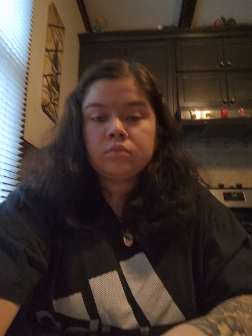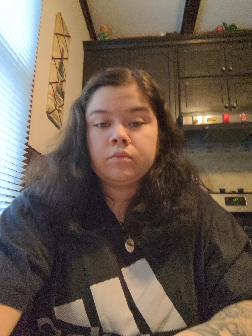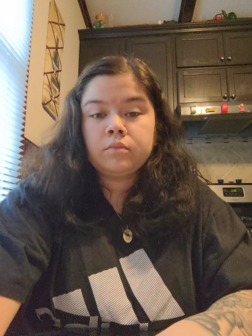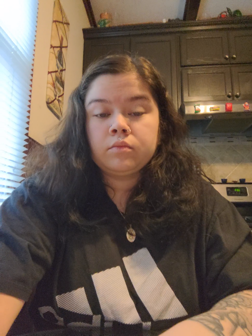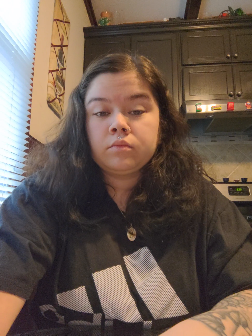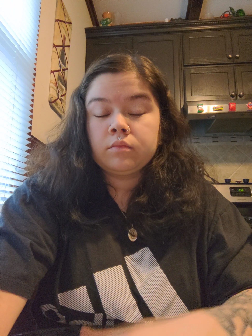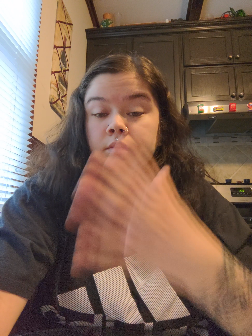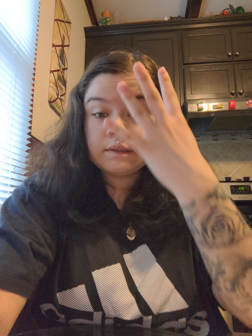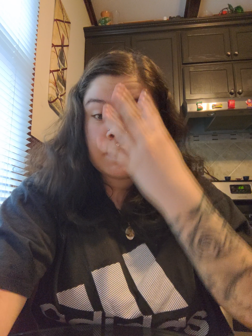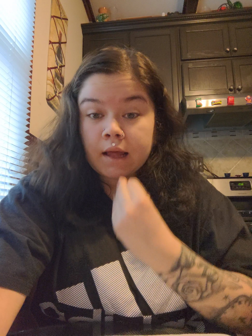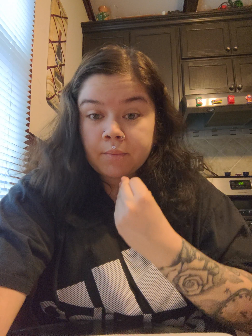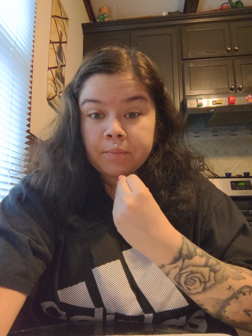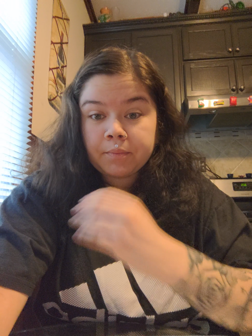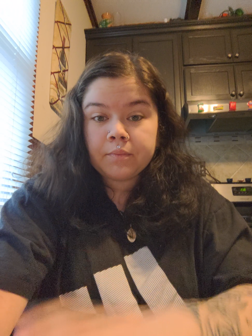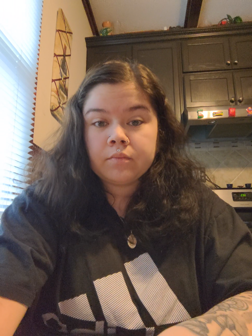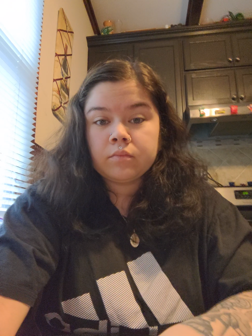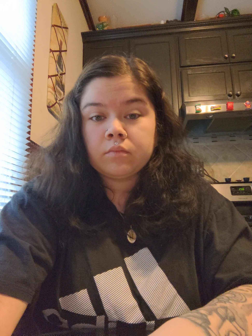sleep